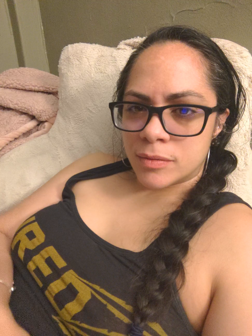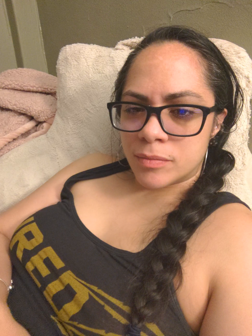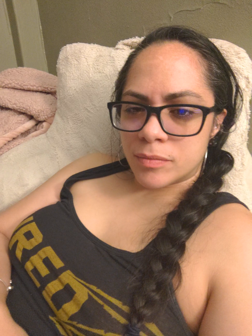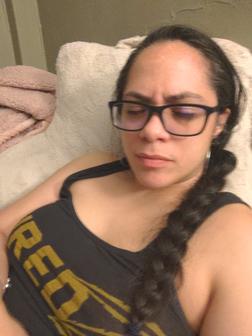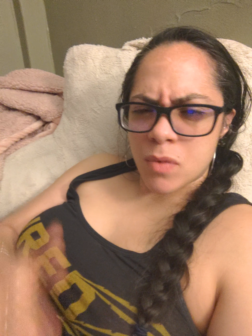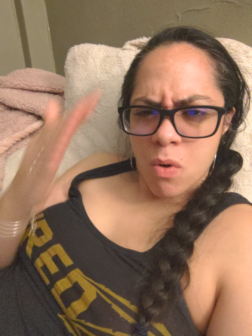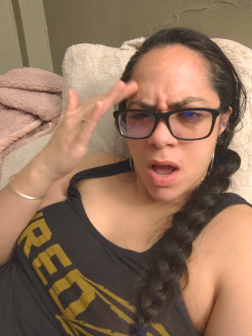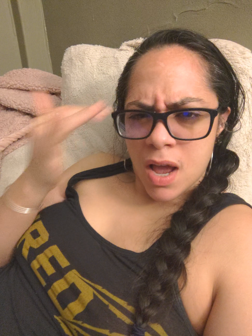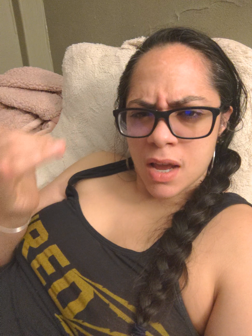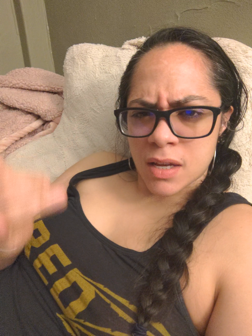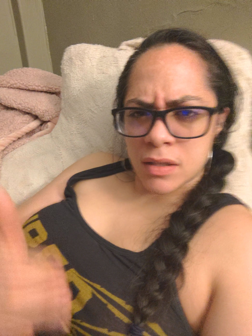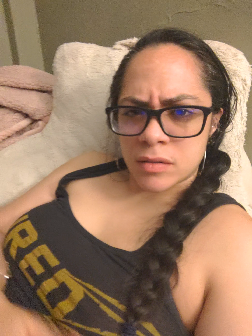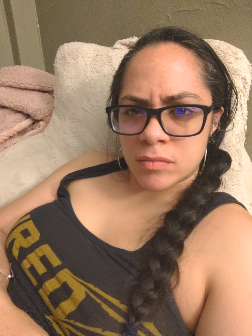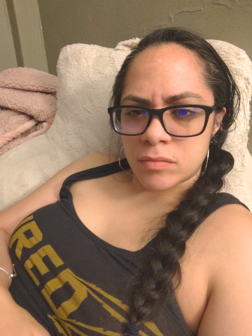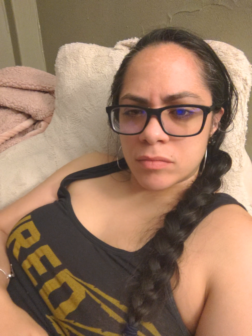why